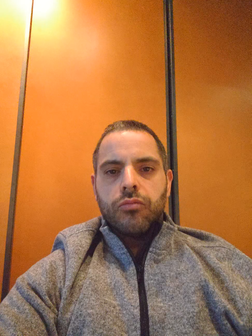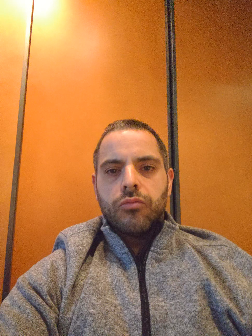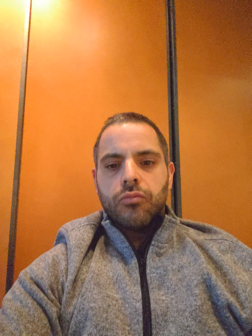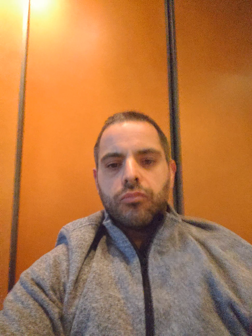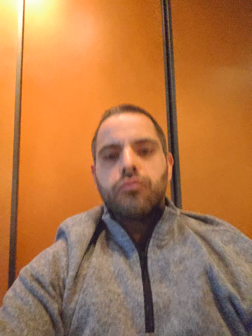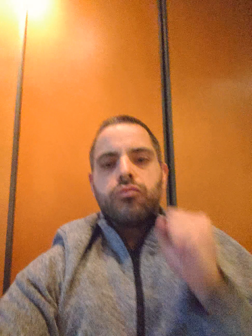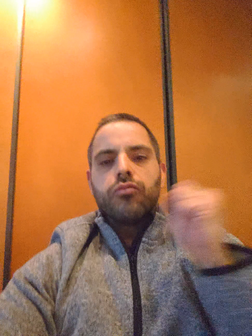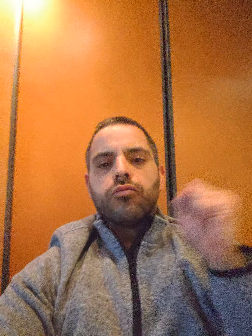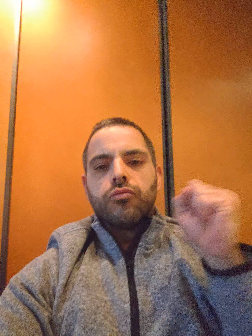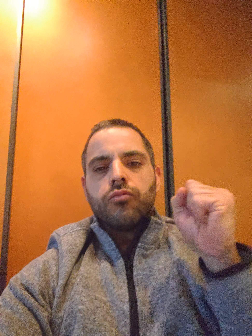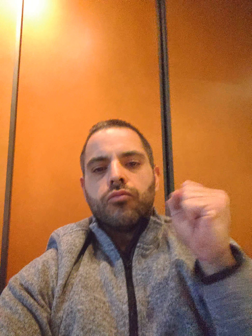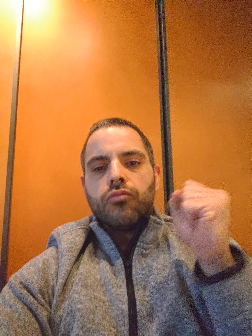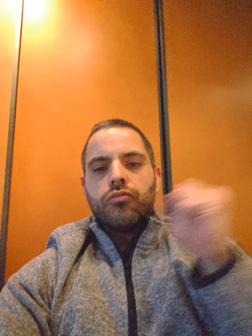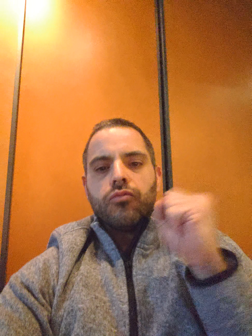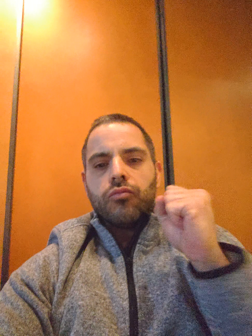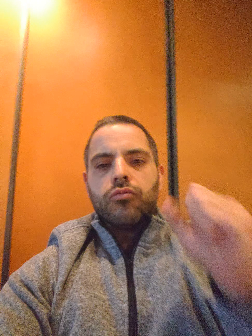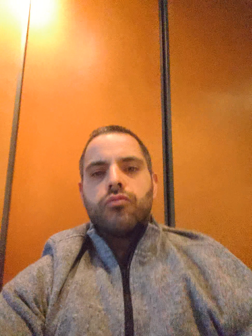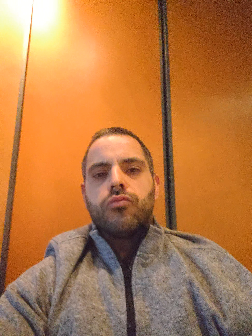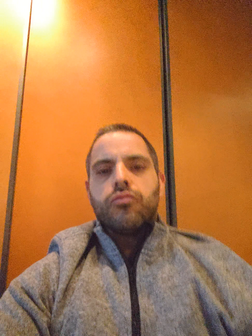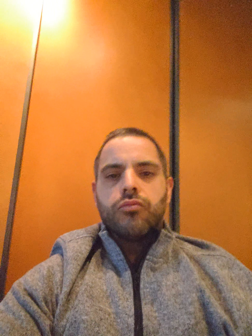refrigerator